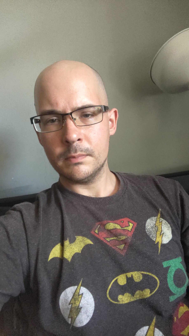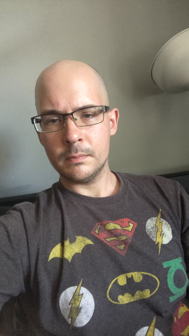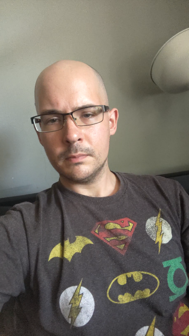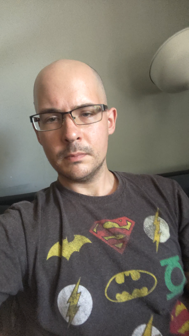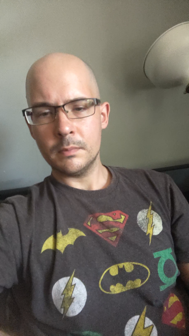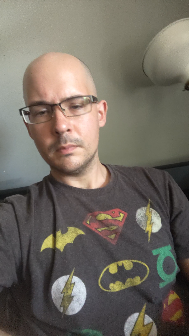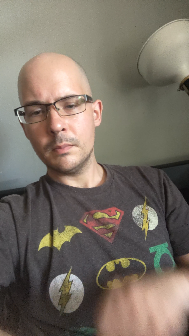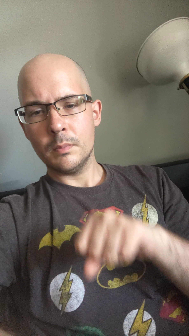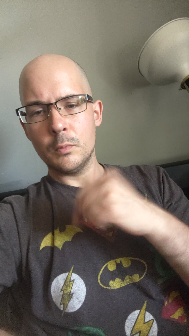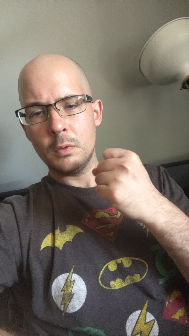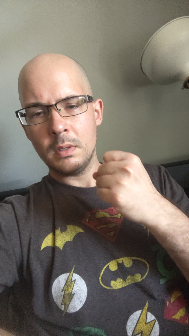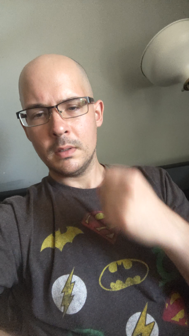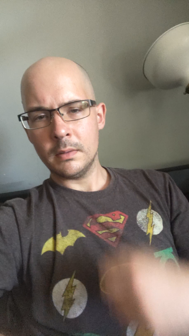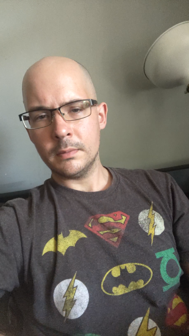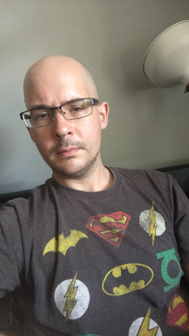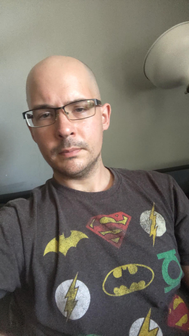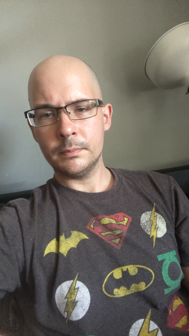break